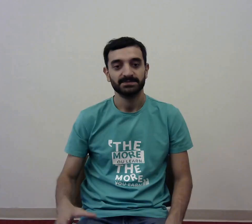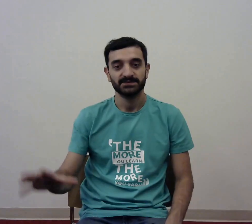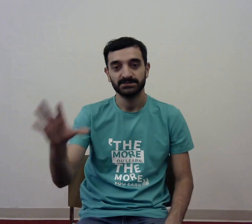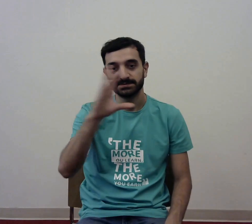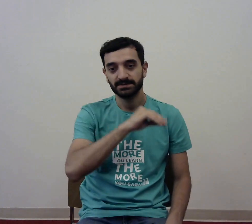hamı